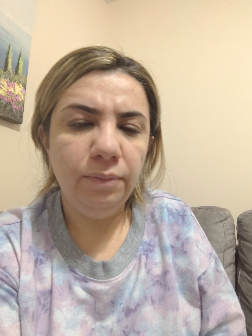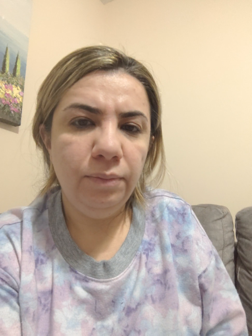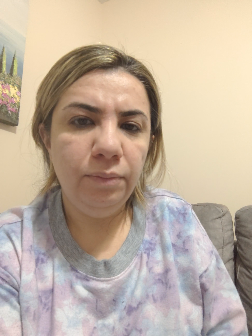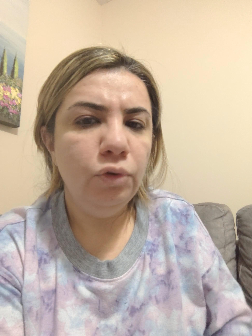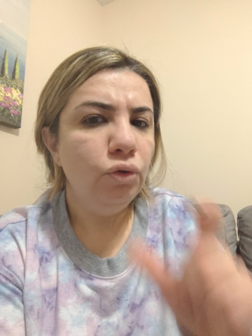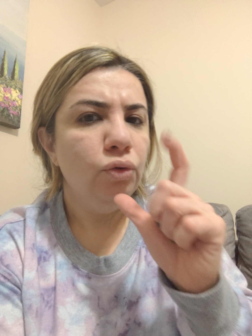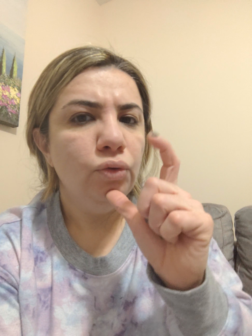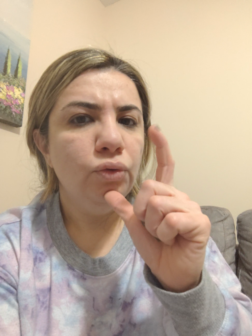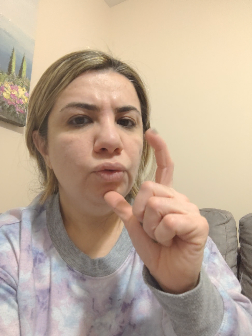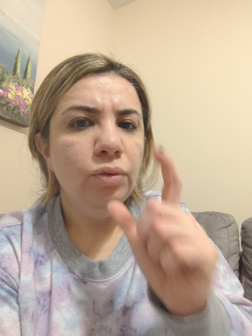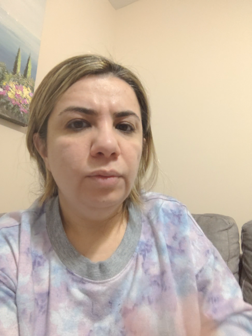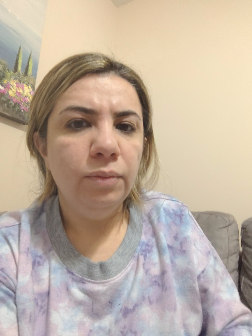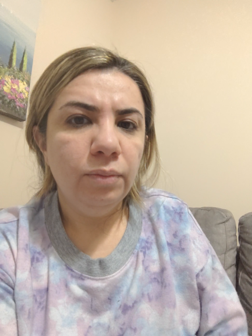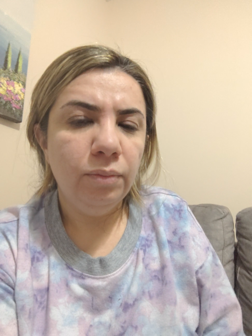who